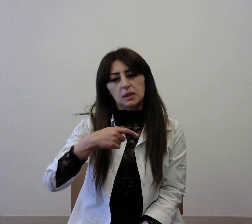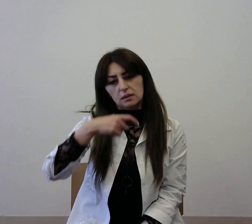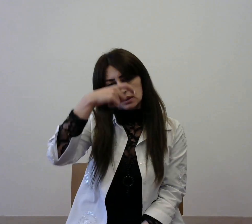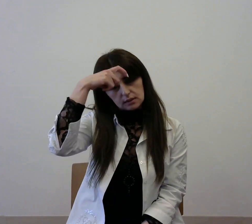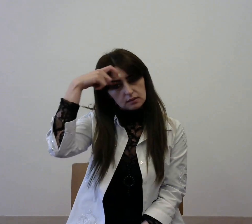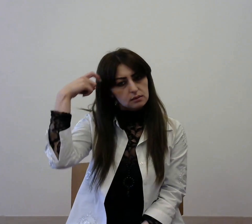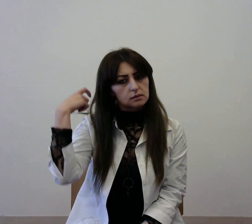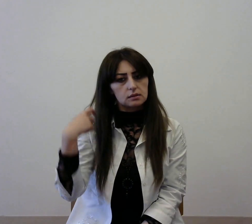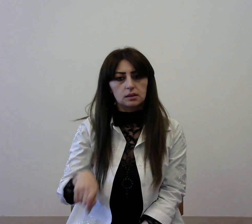isti